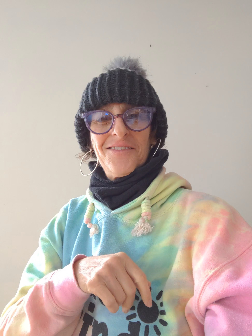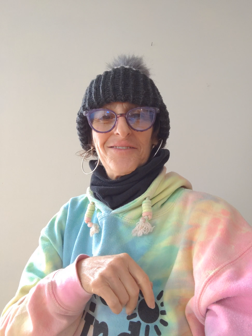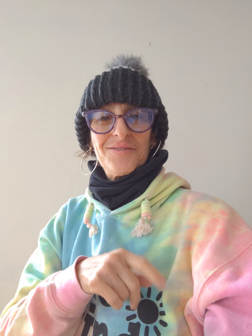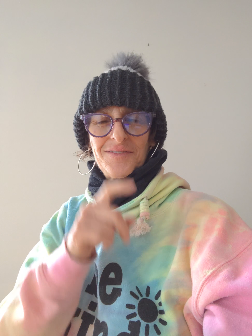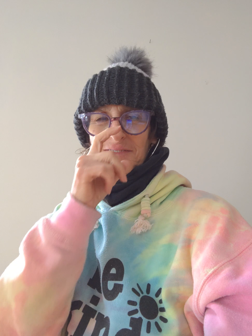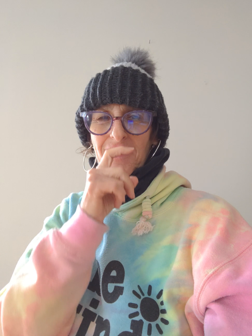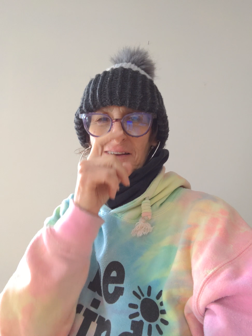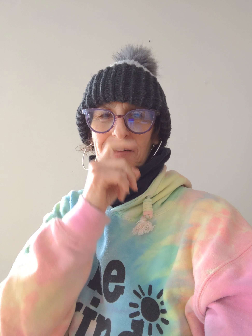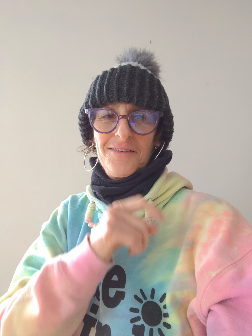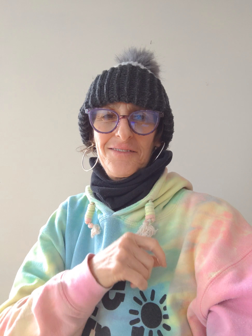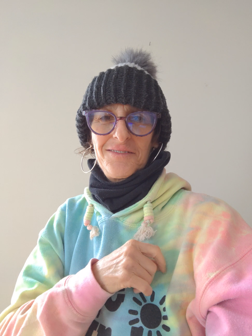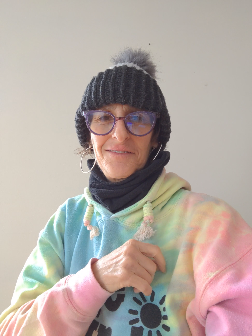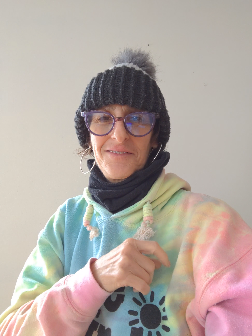doll